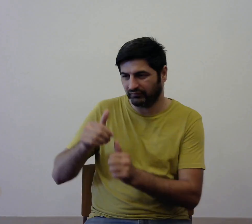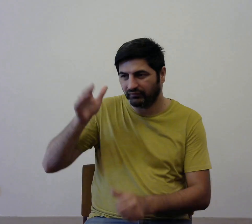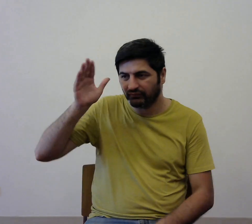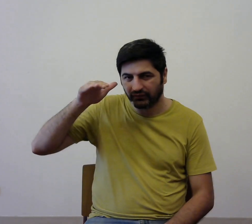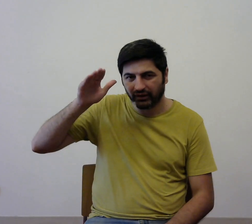su